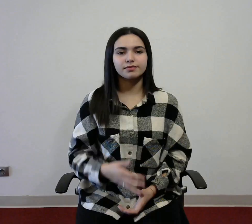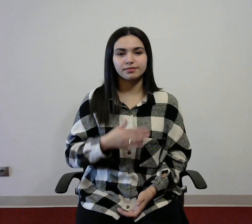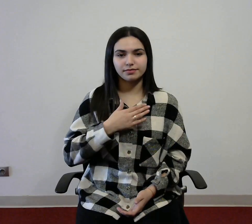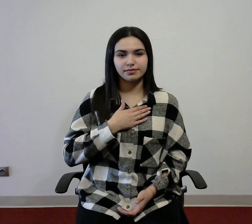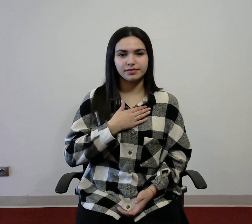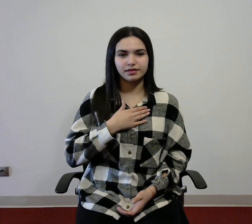mən